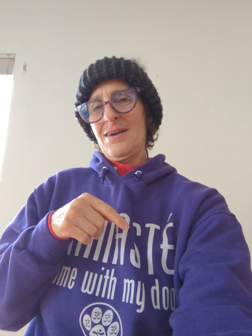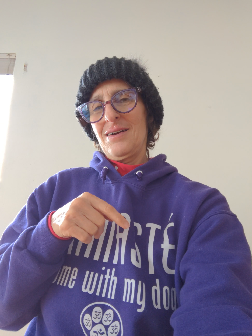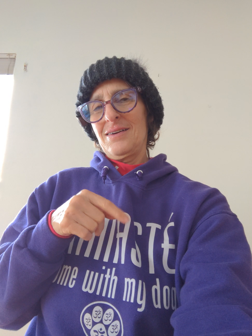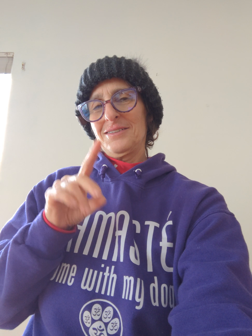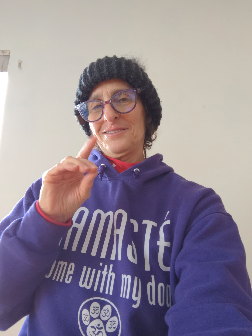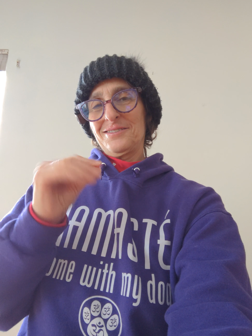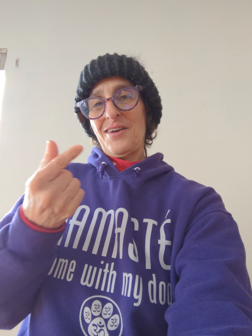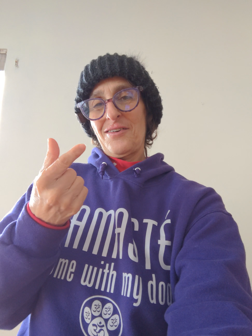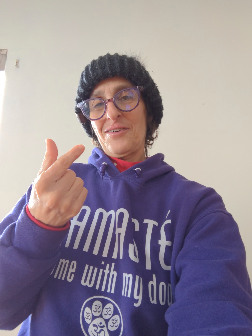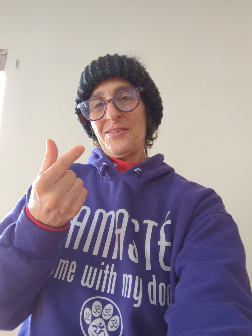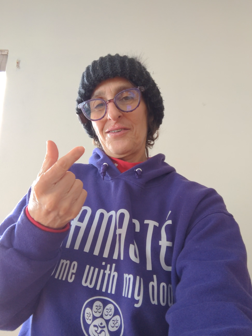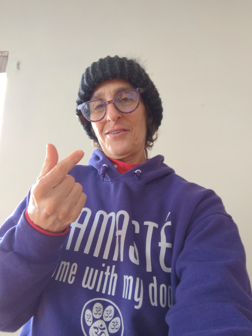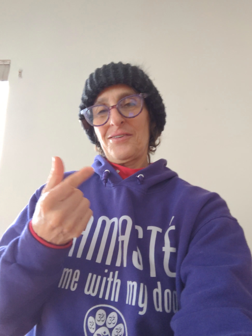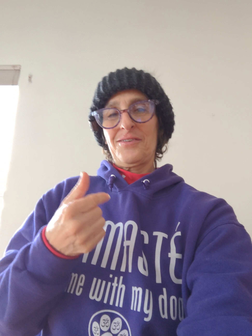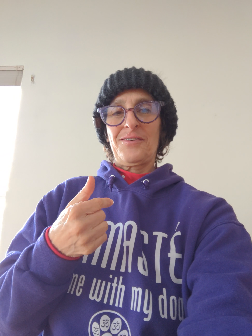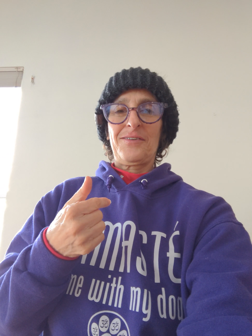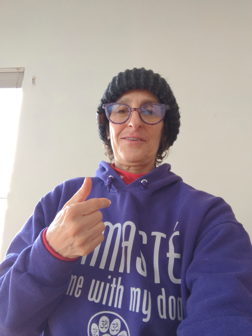dog